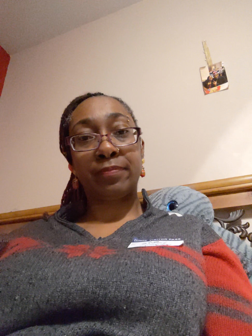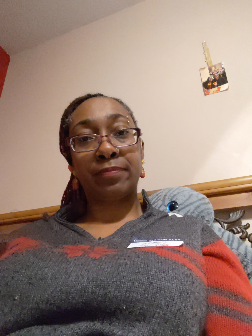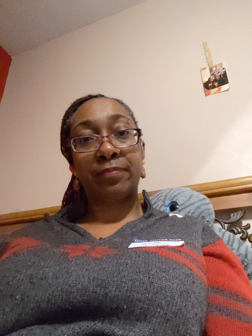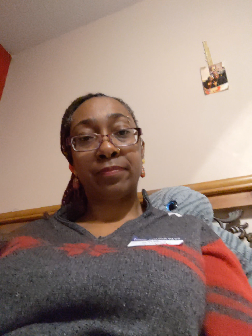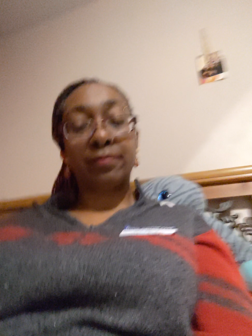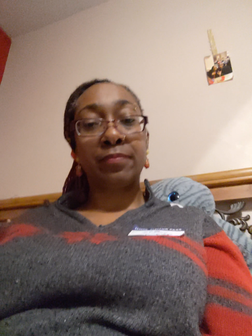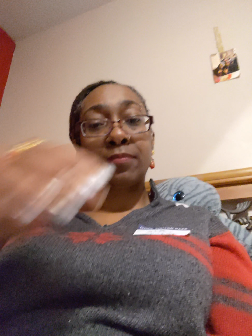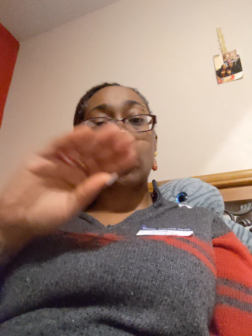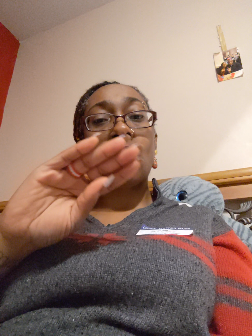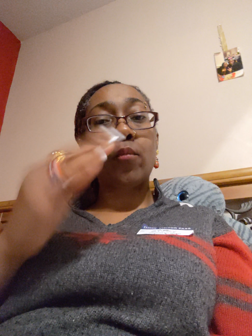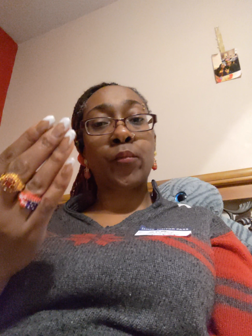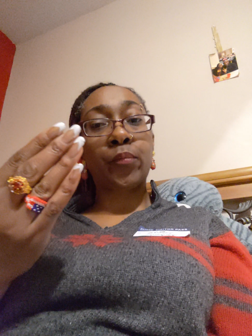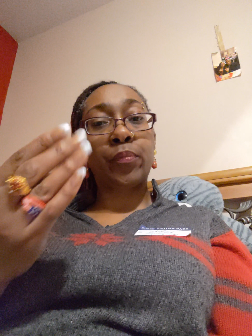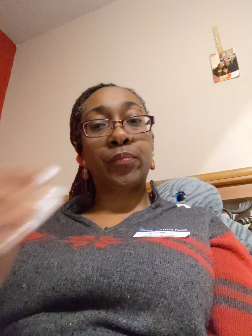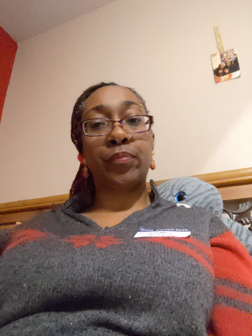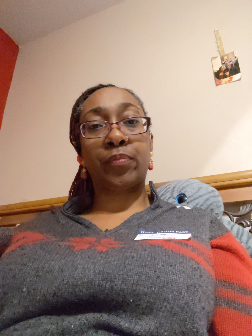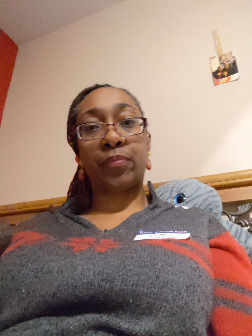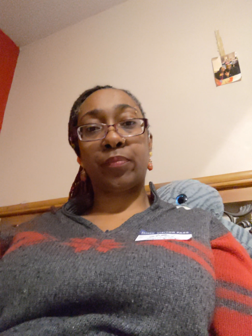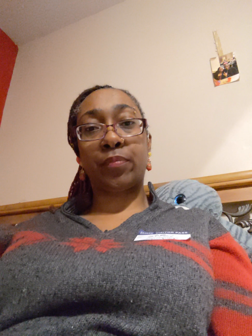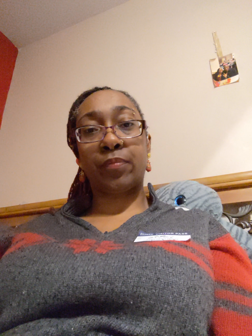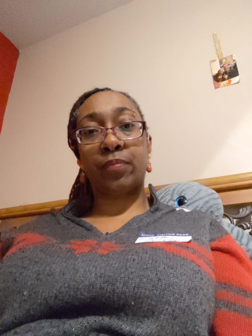open